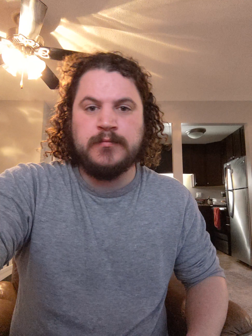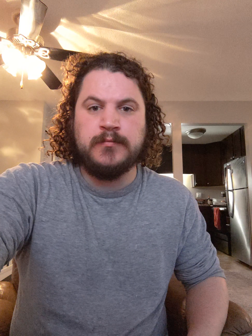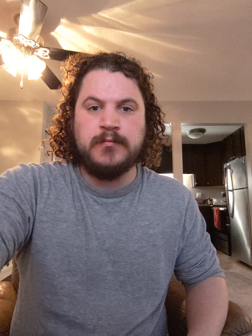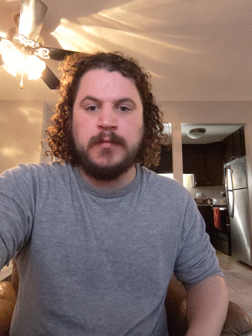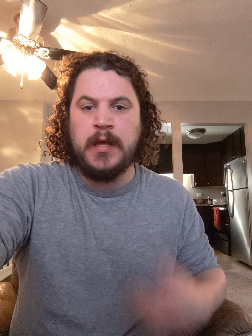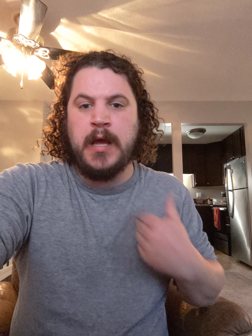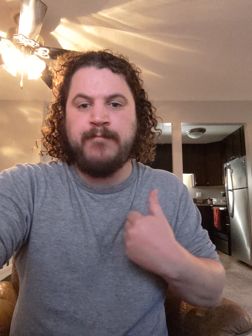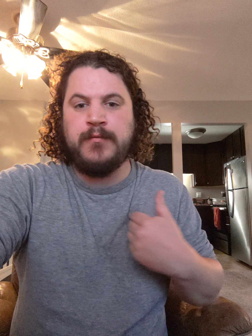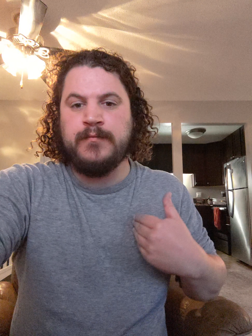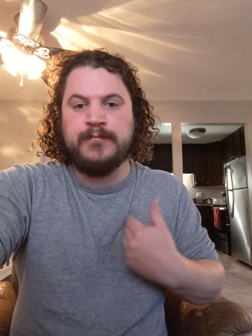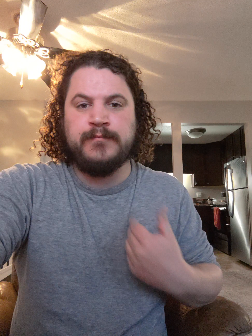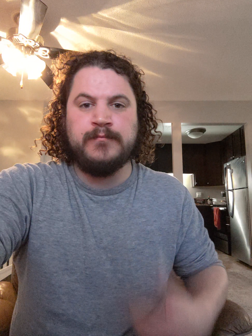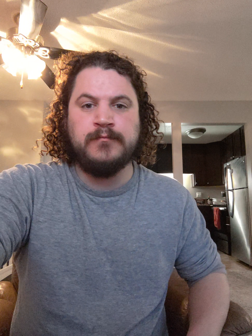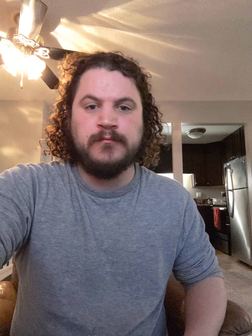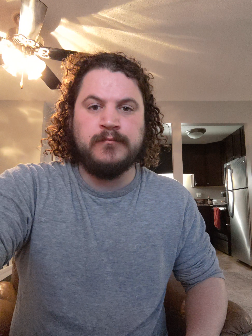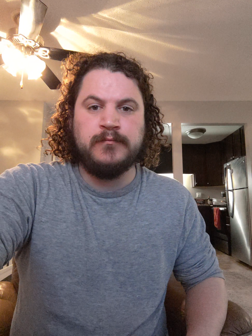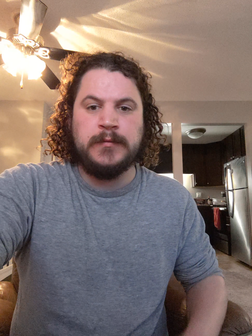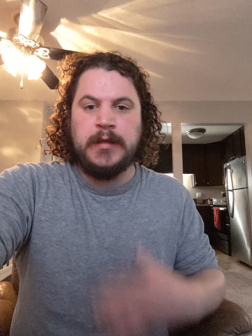animal